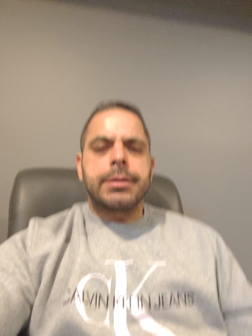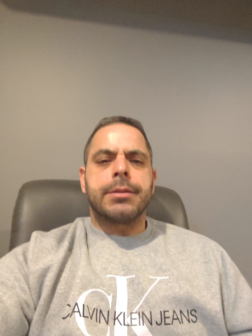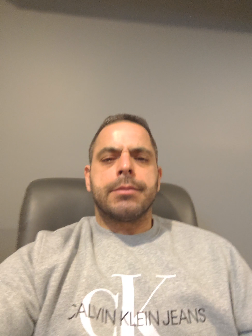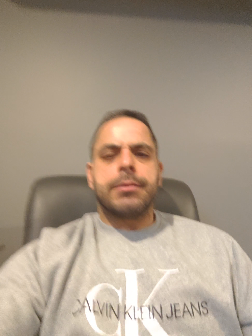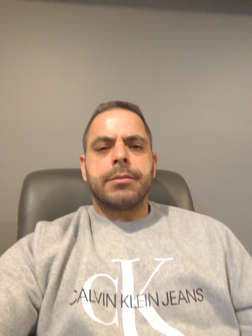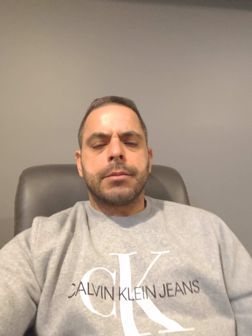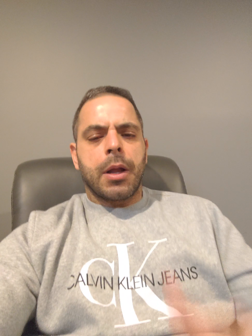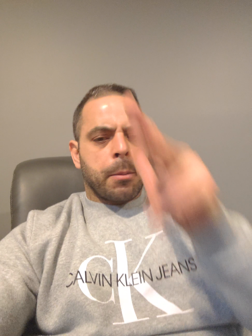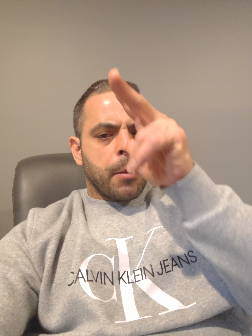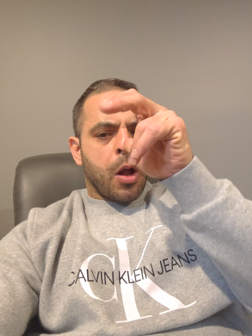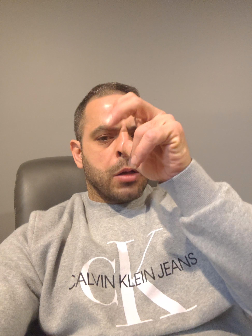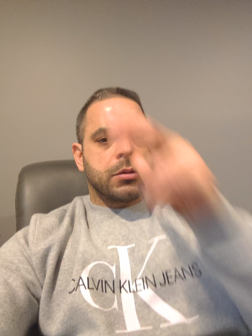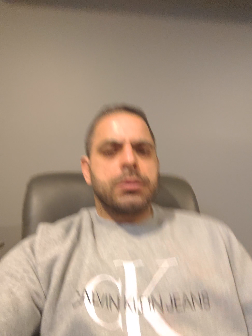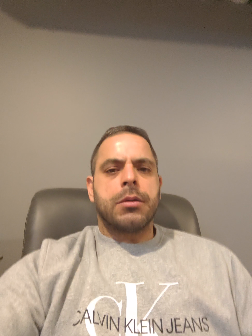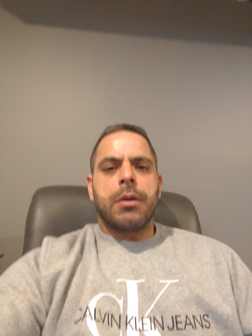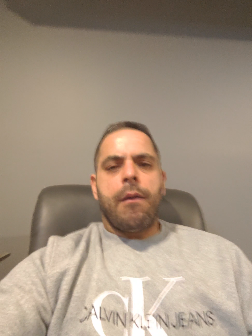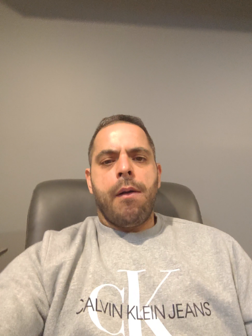bug